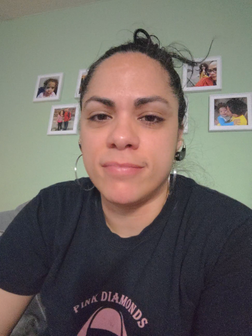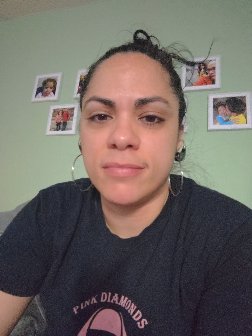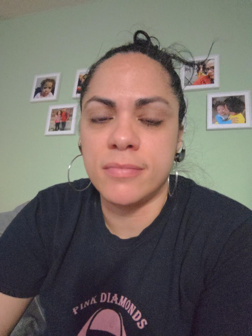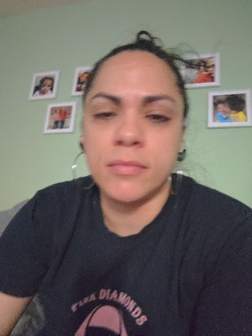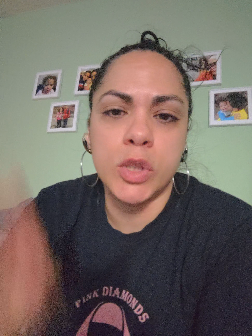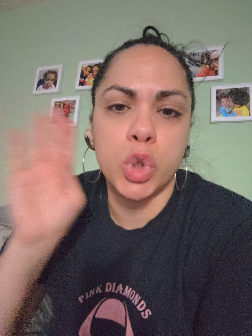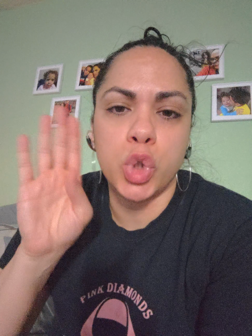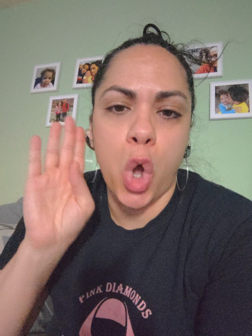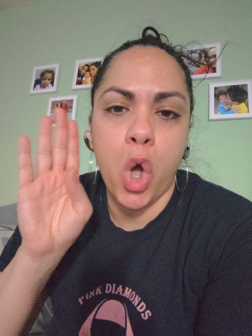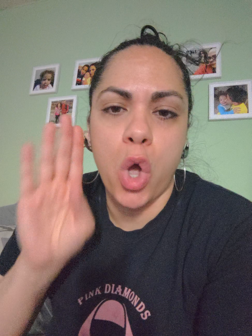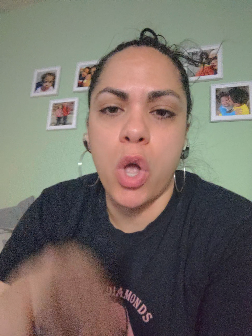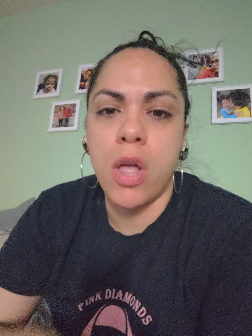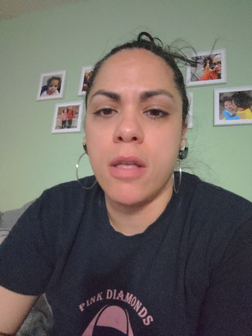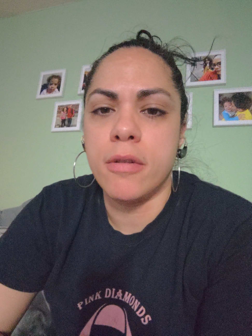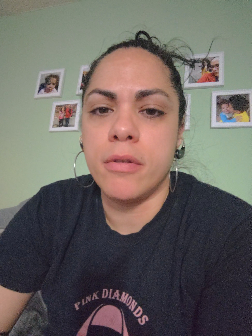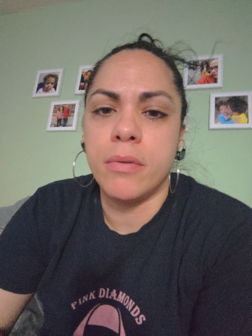dog